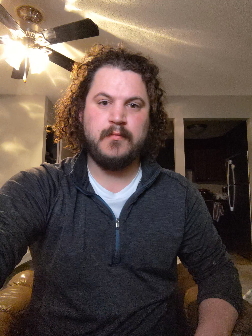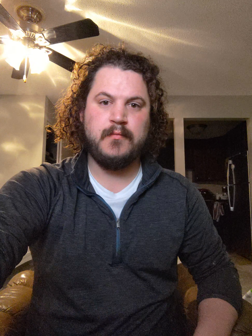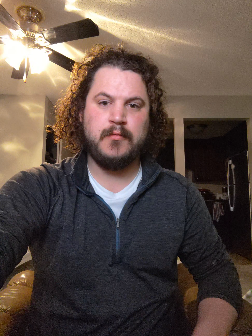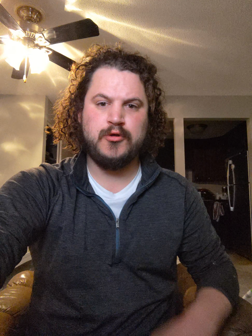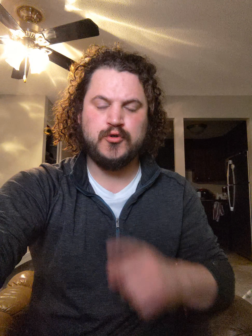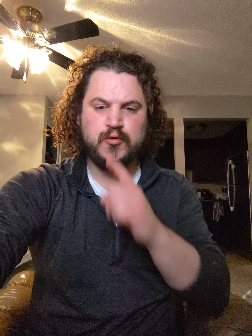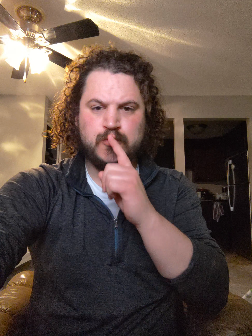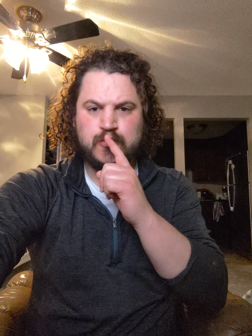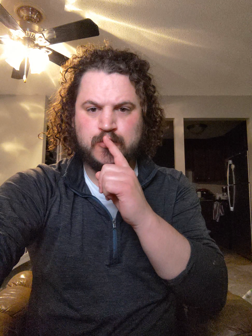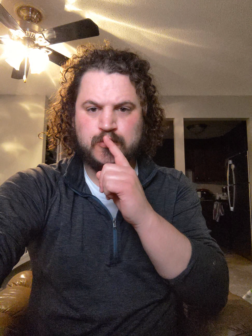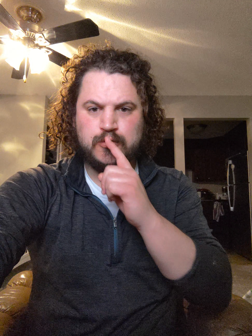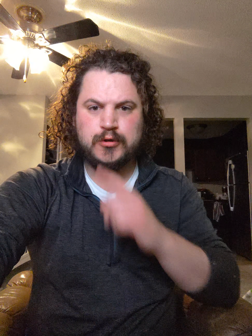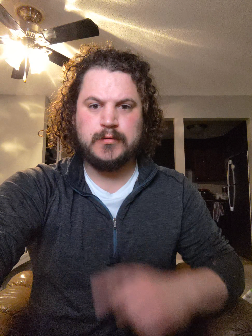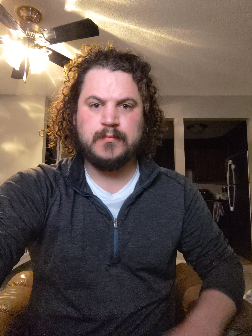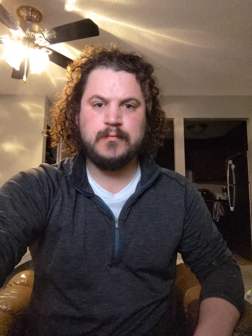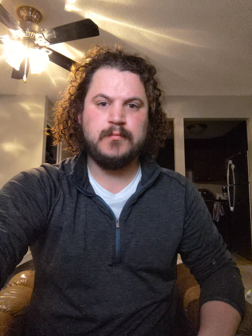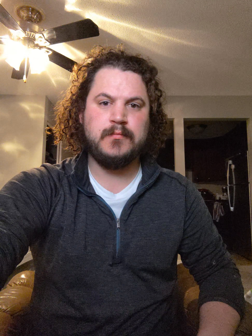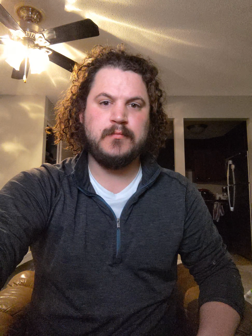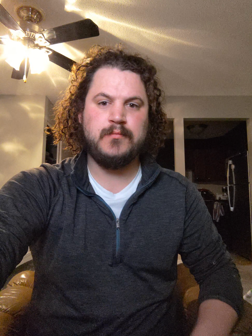shhh